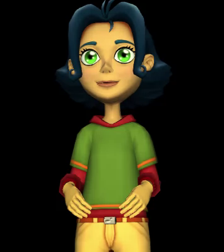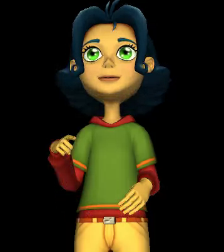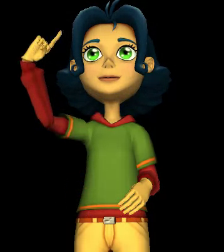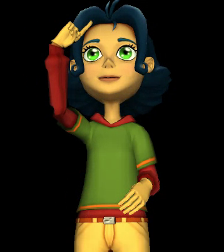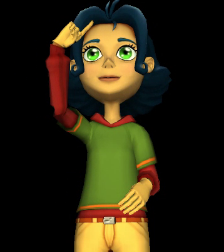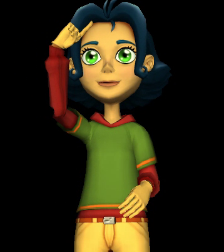لماذا